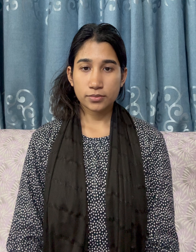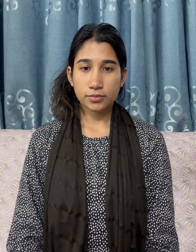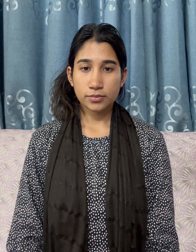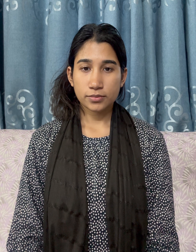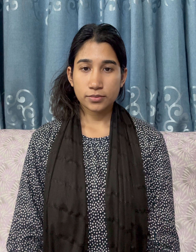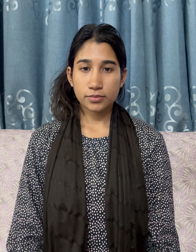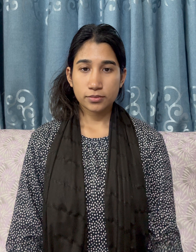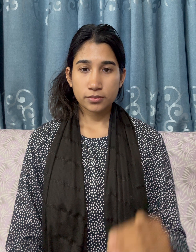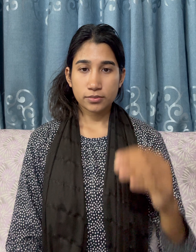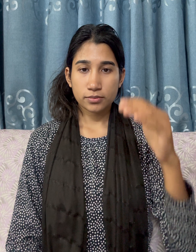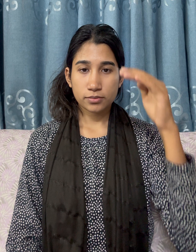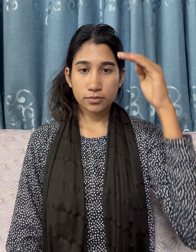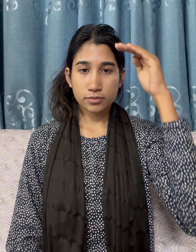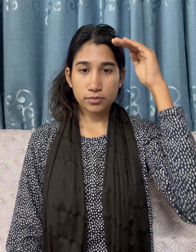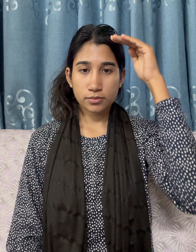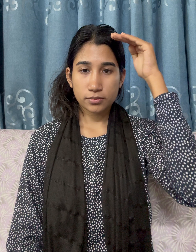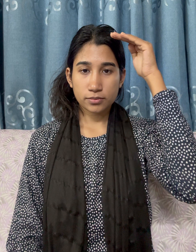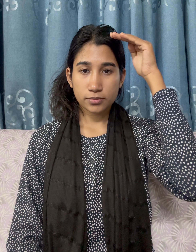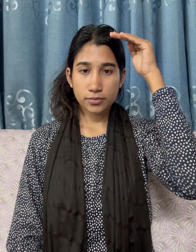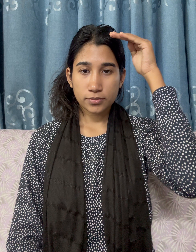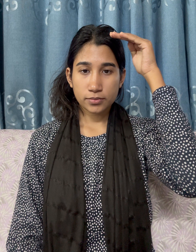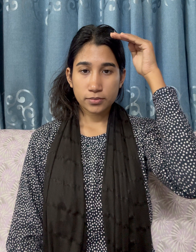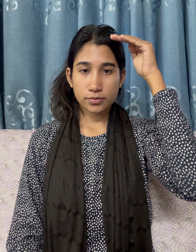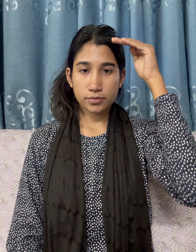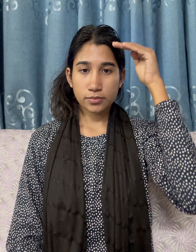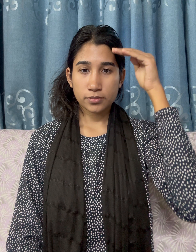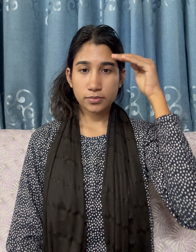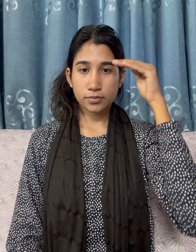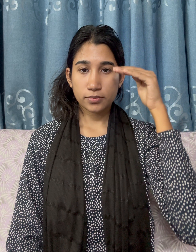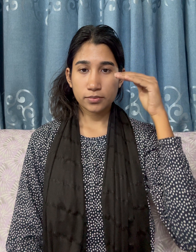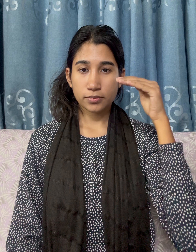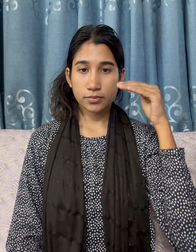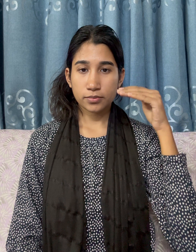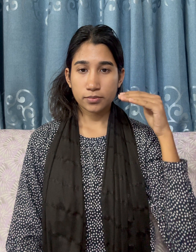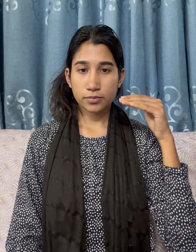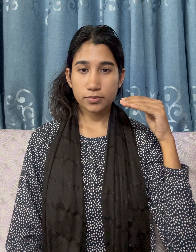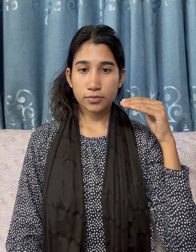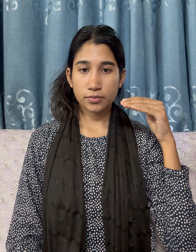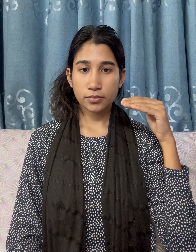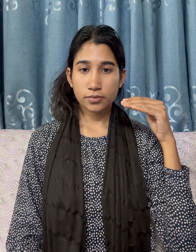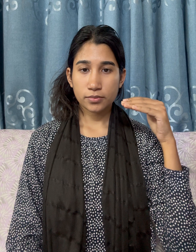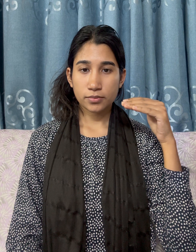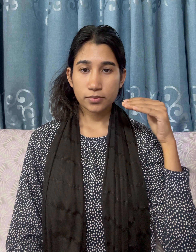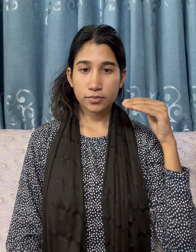খাটো